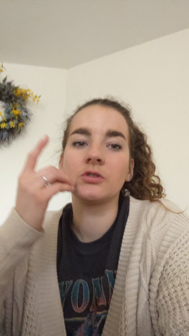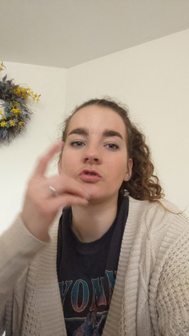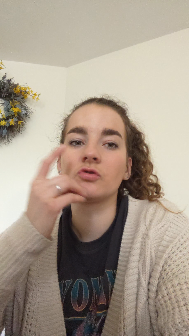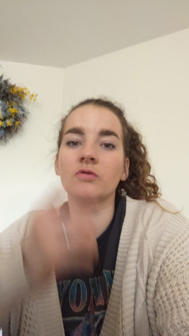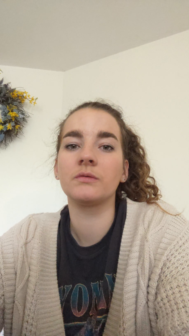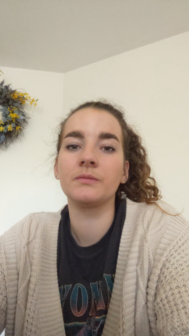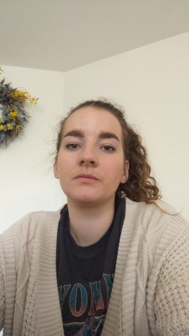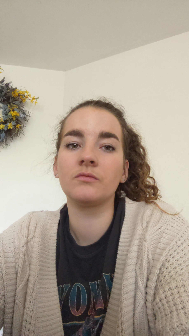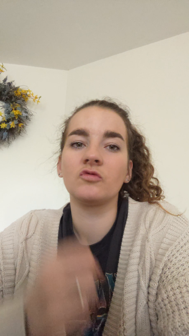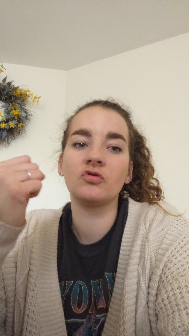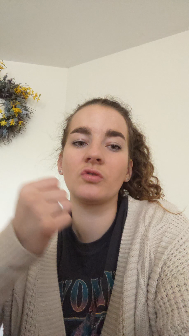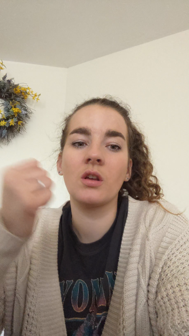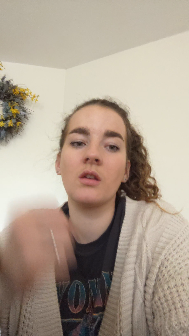shake